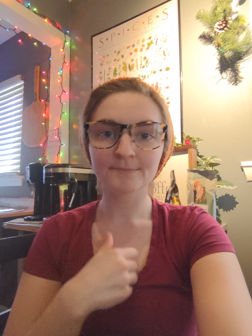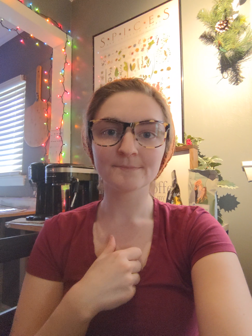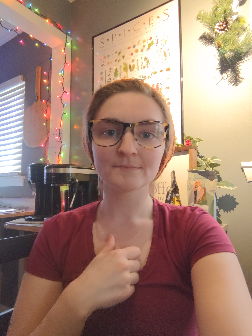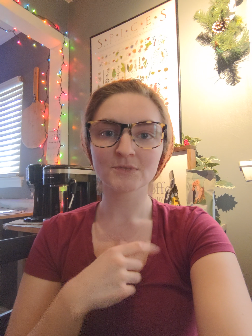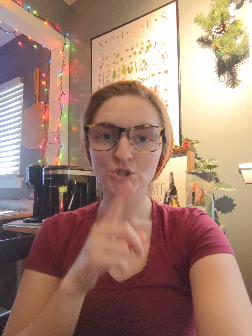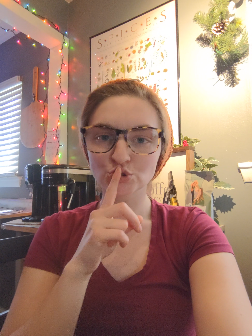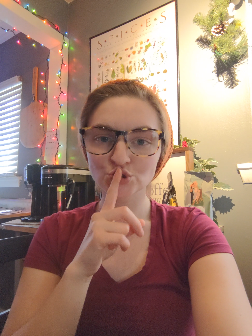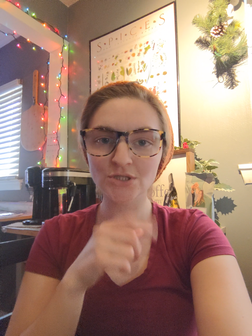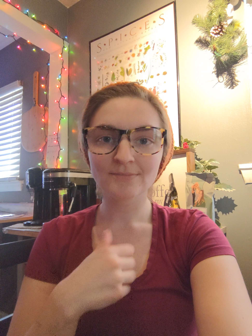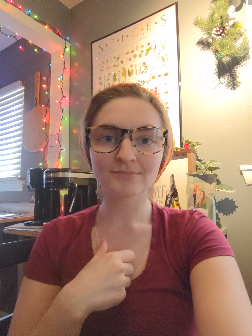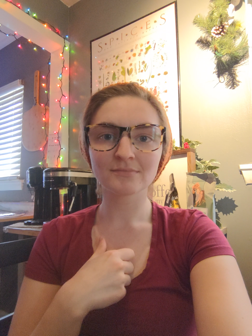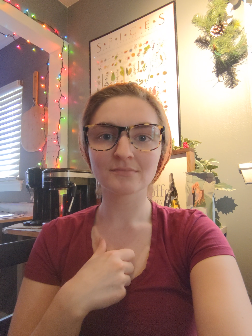shhh